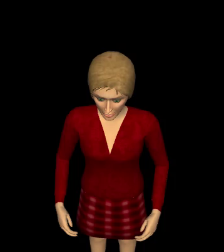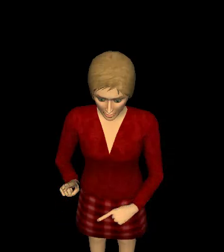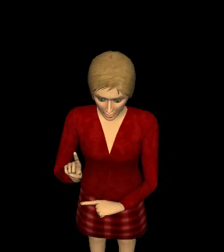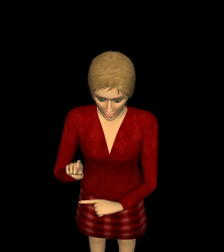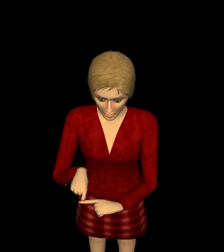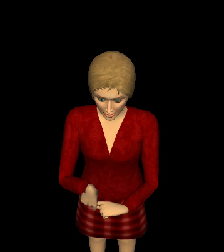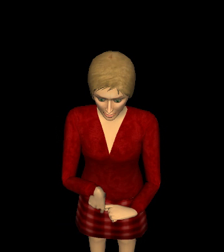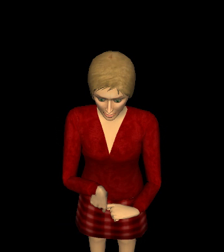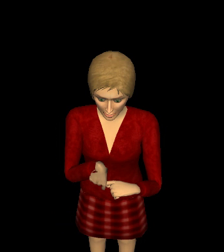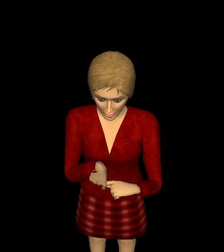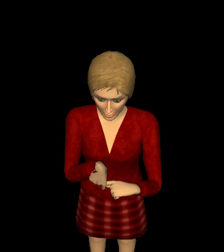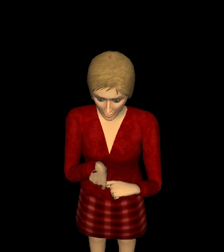يعلق